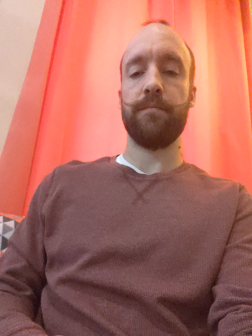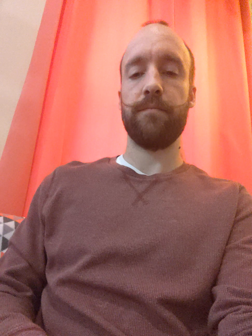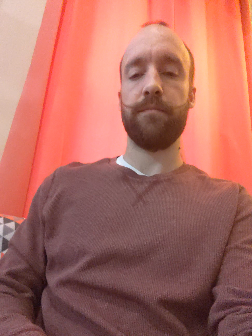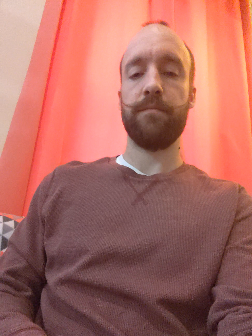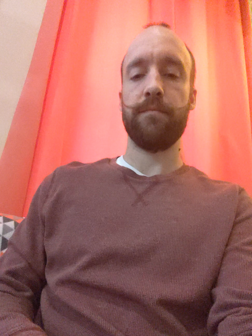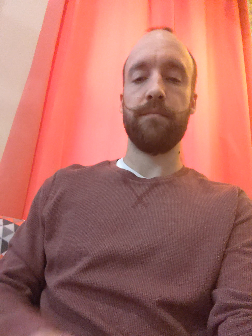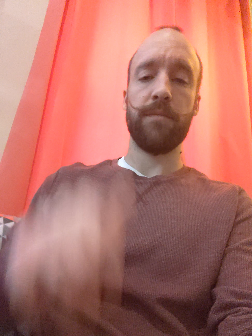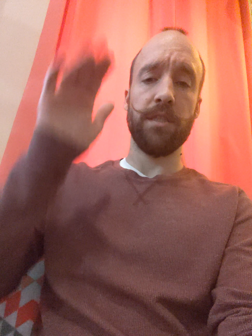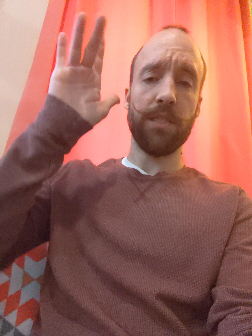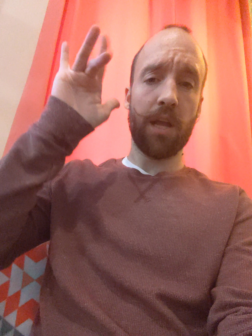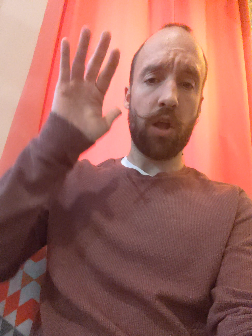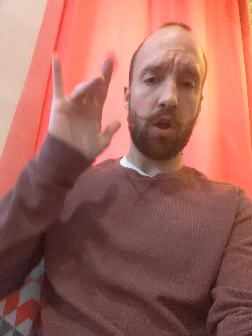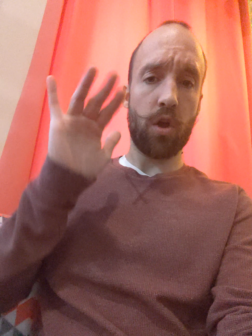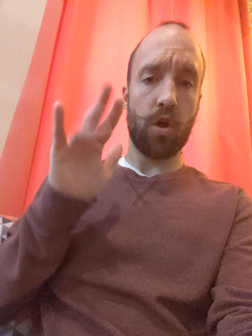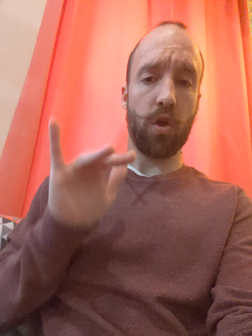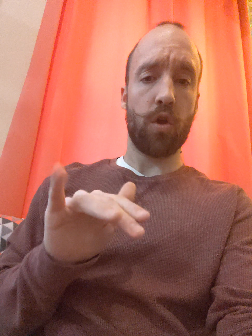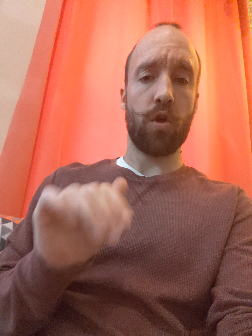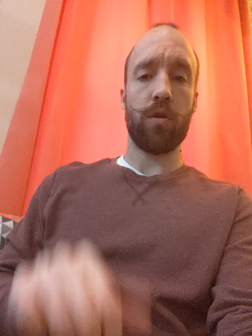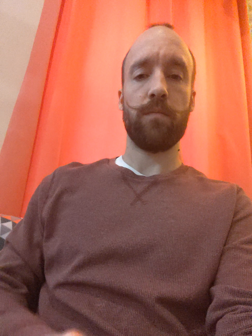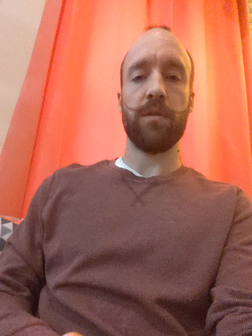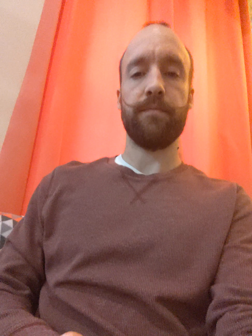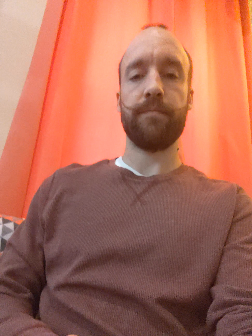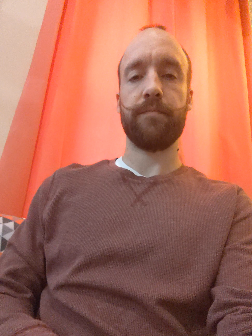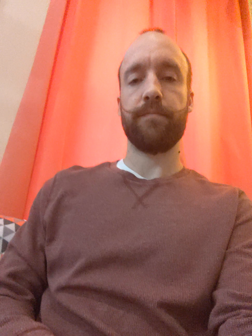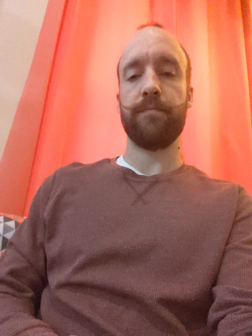snow